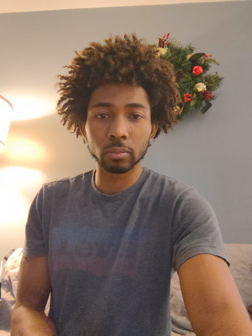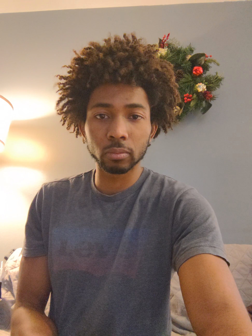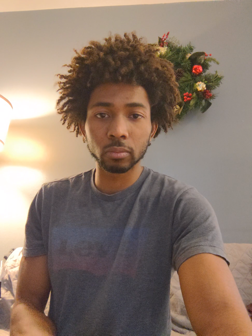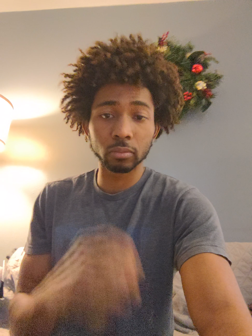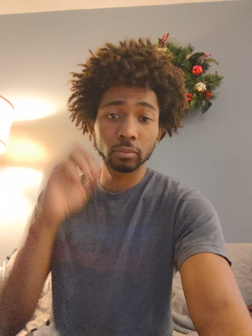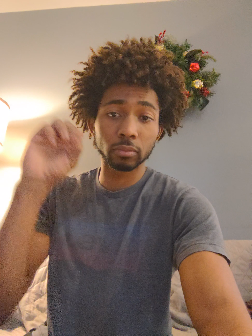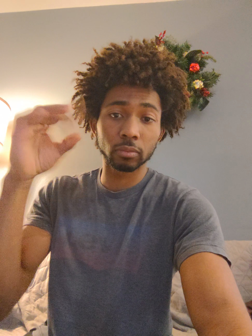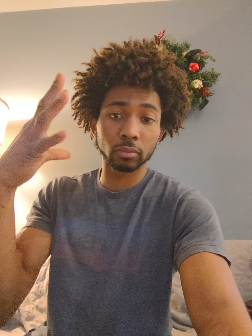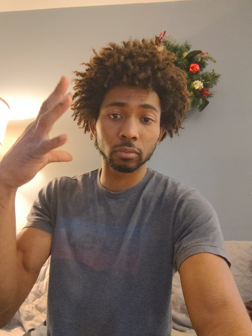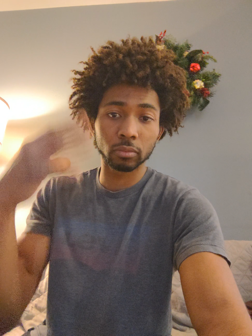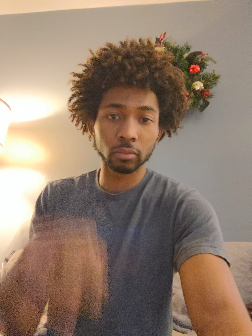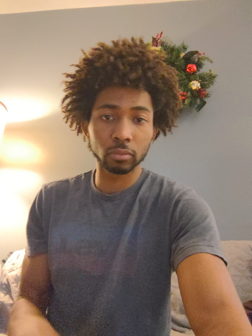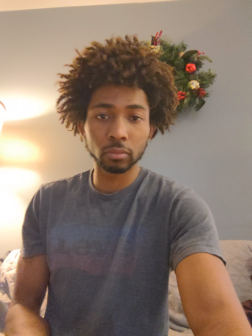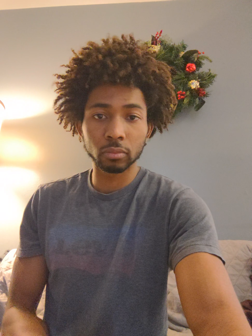sun